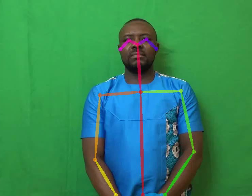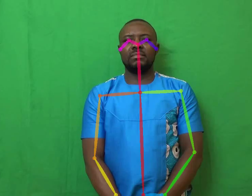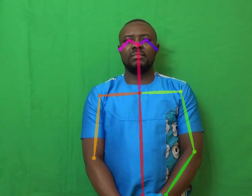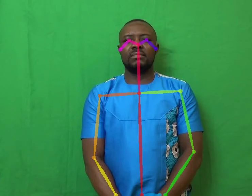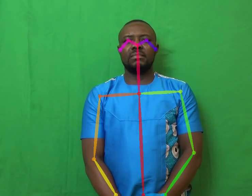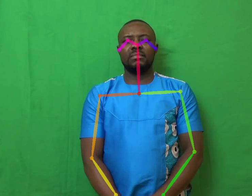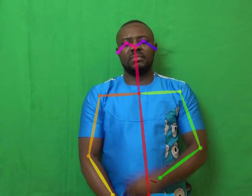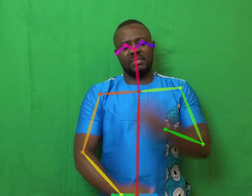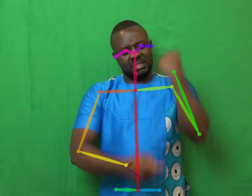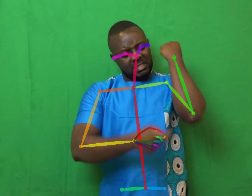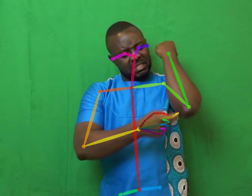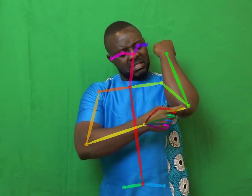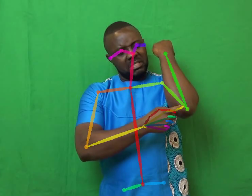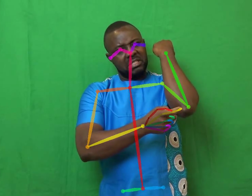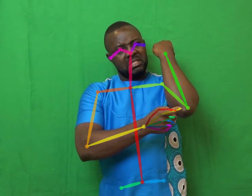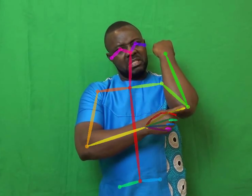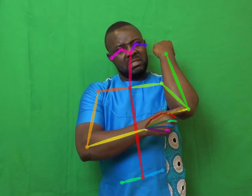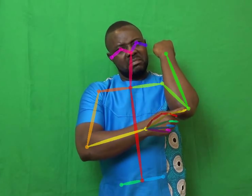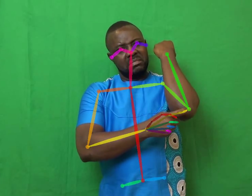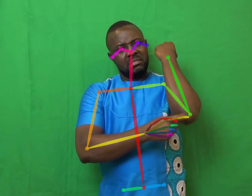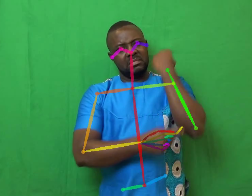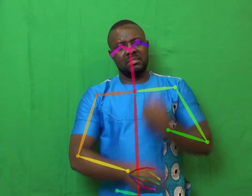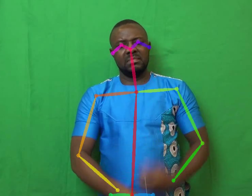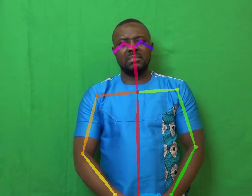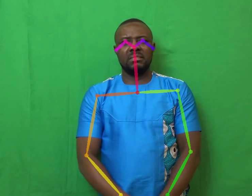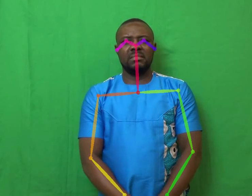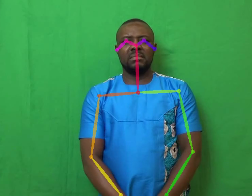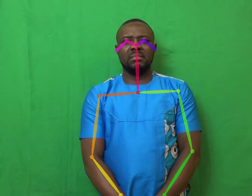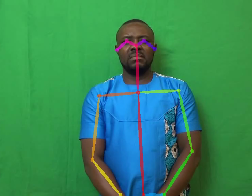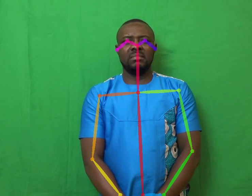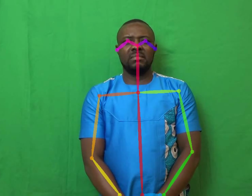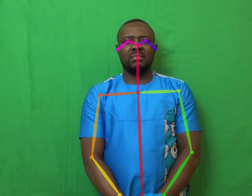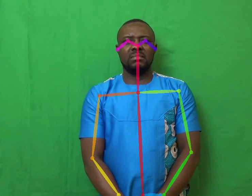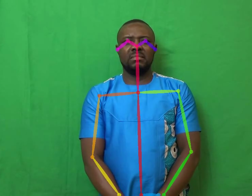temptation